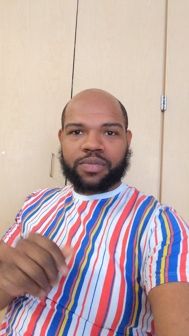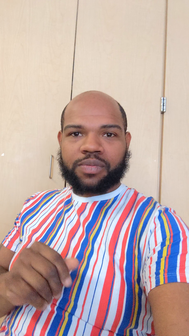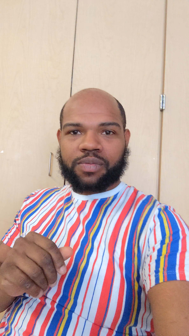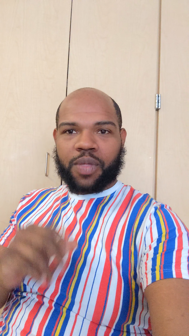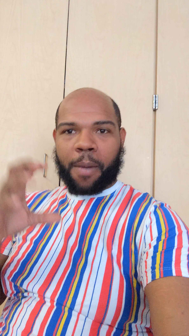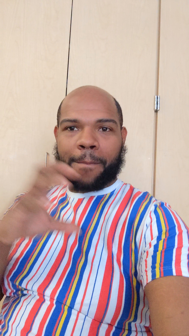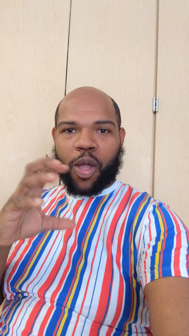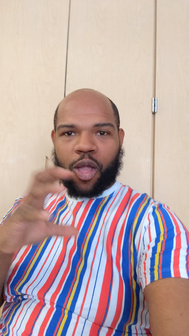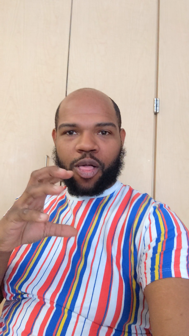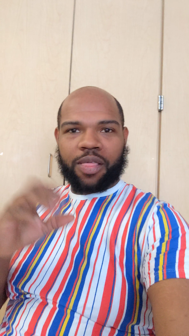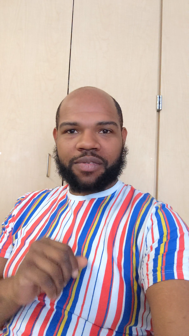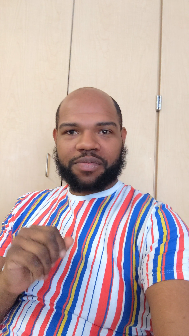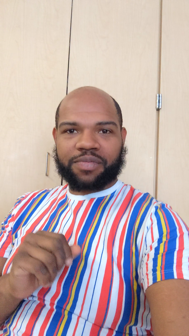ball